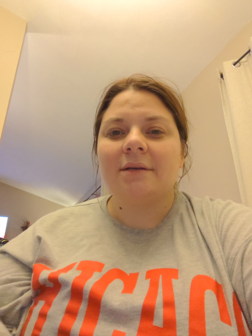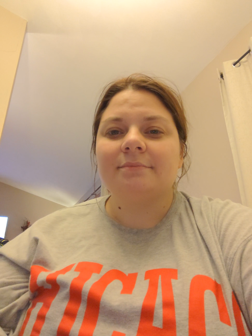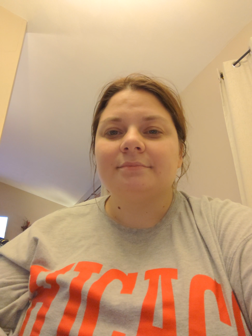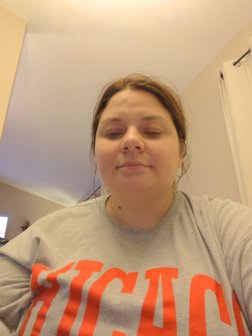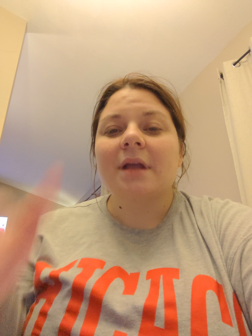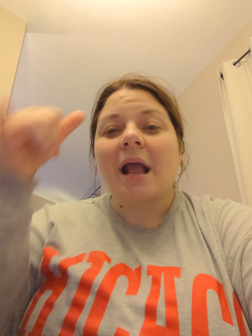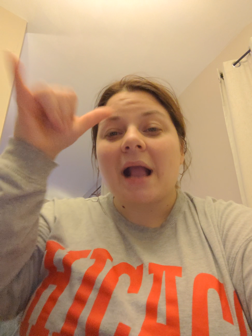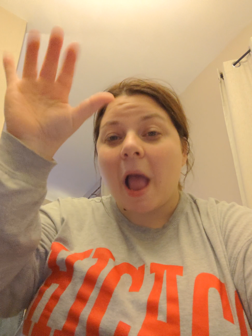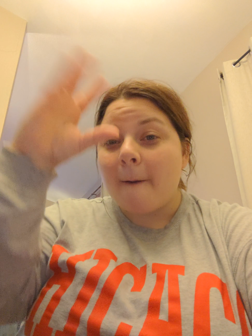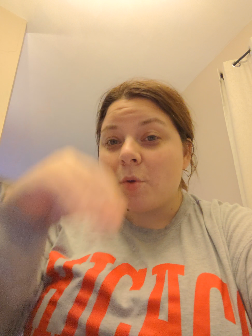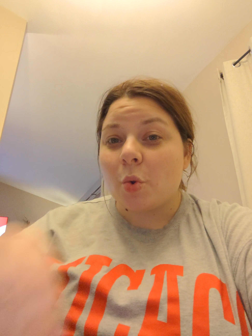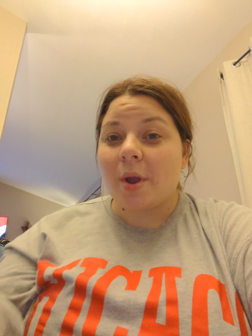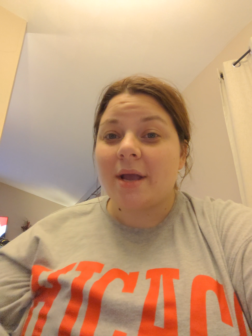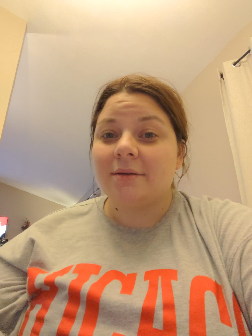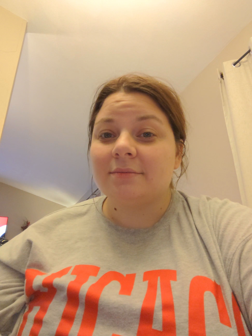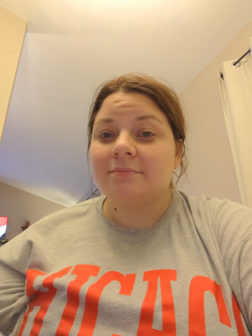cowboy